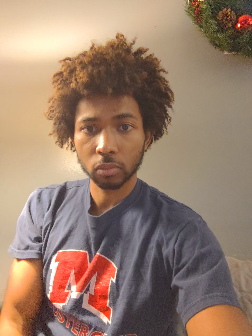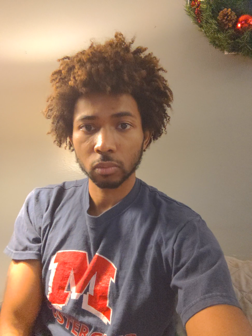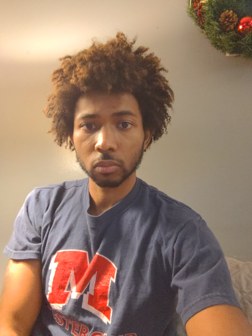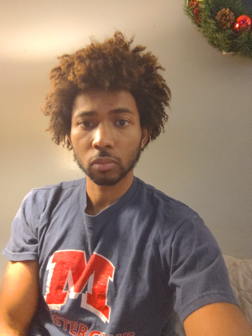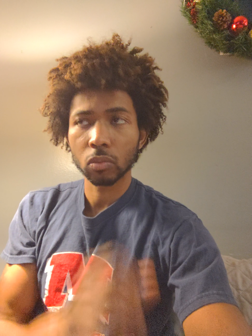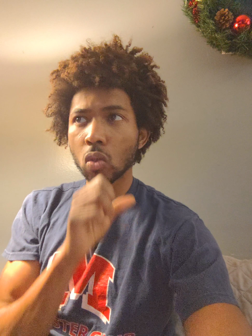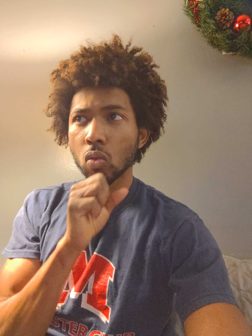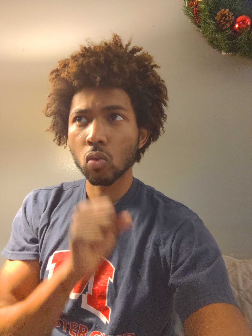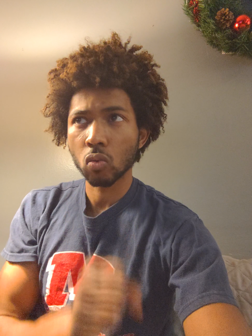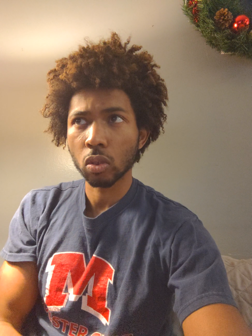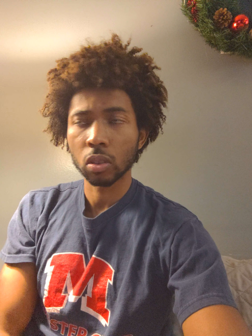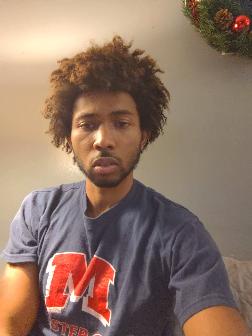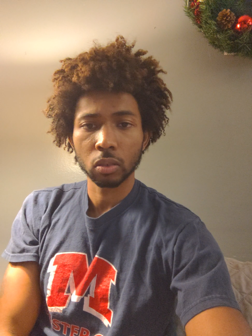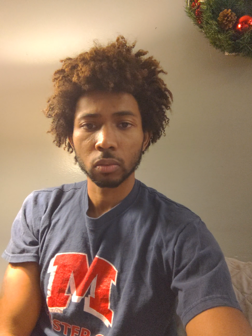old